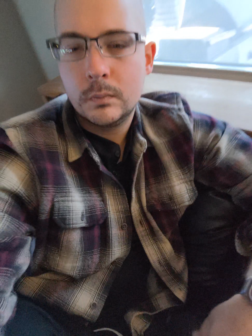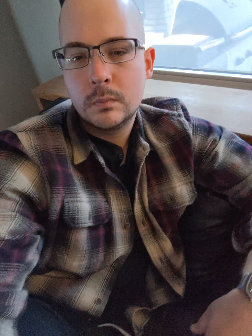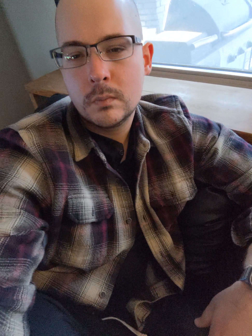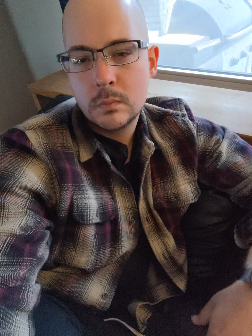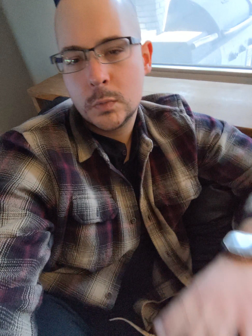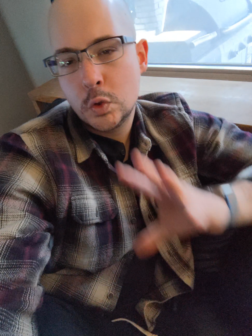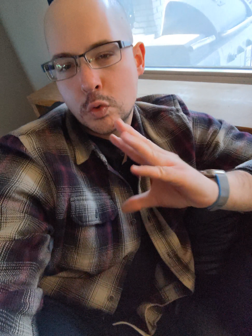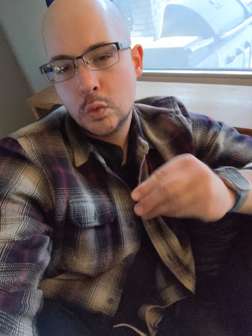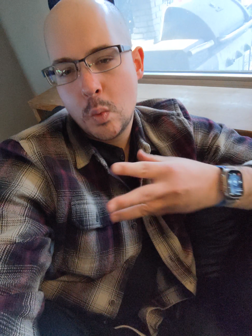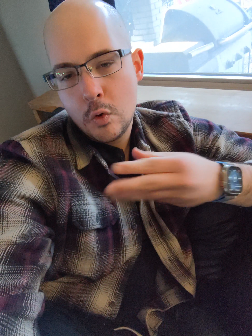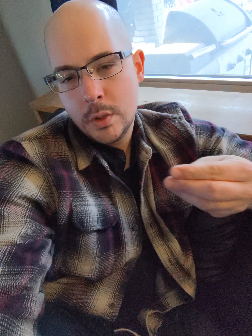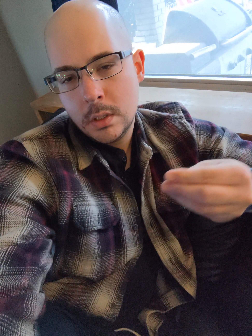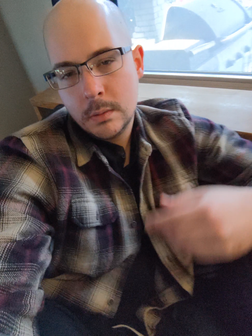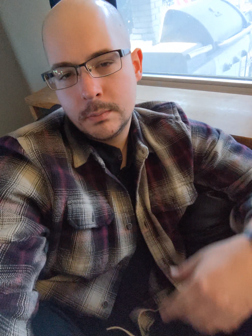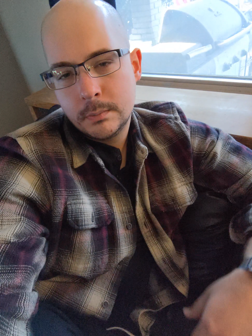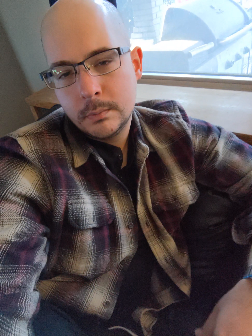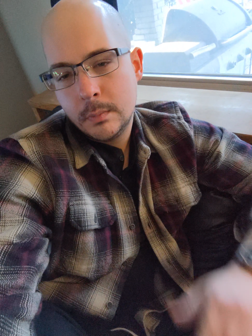story